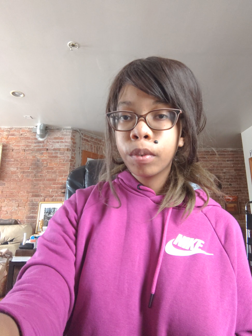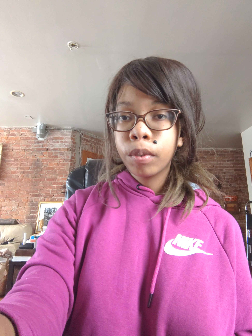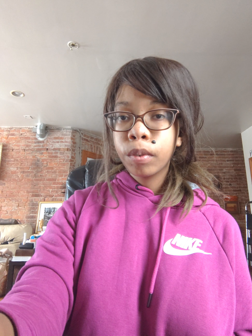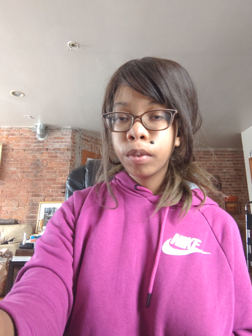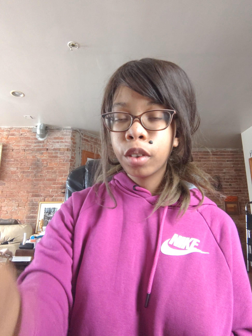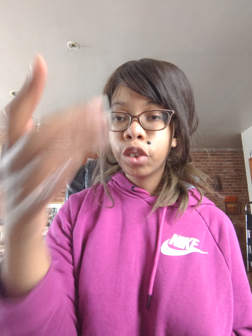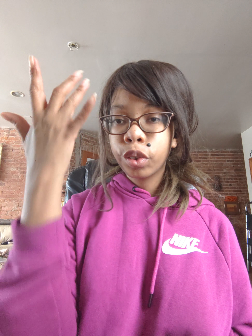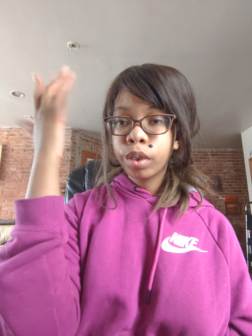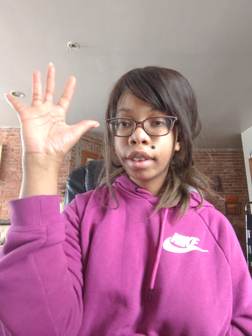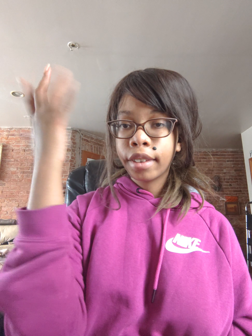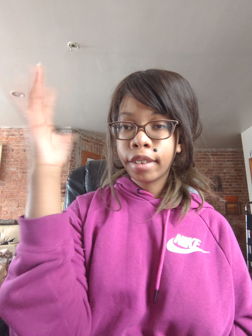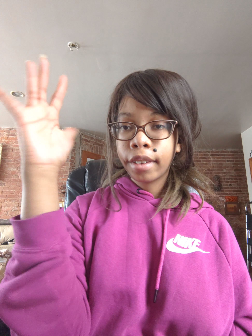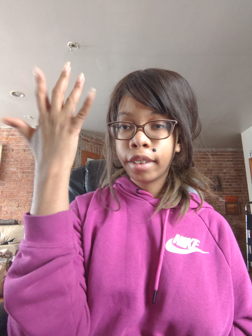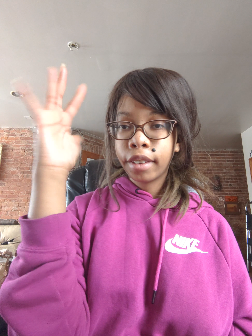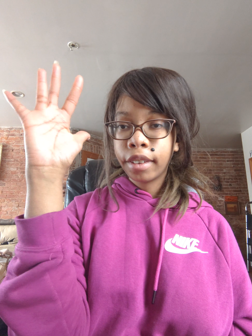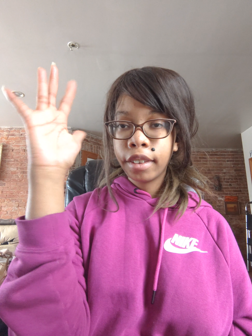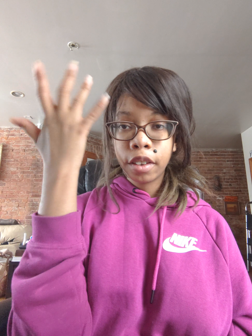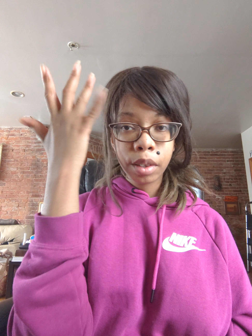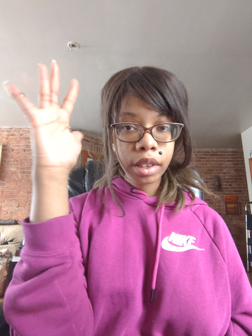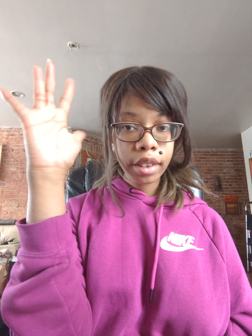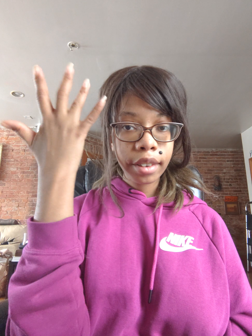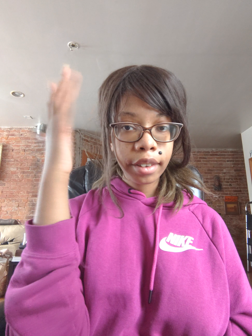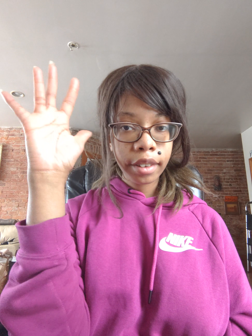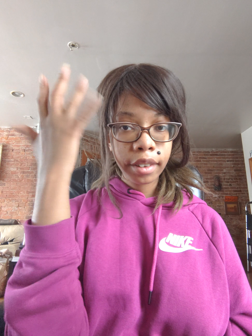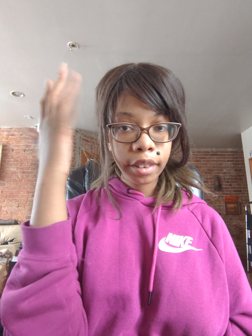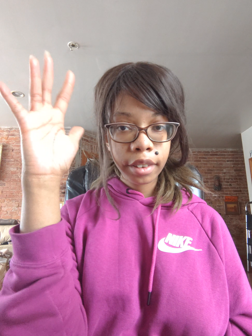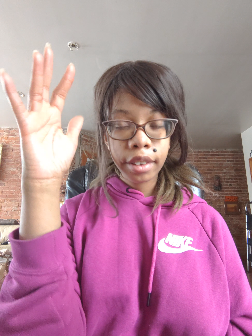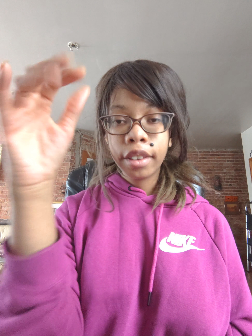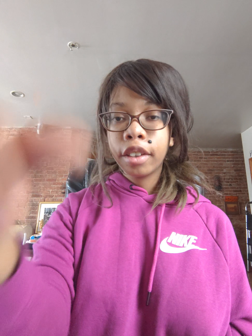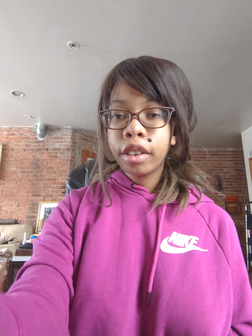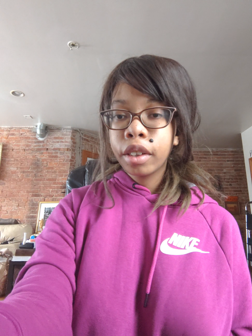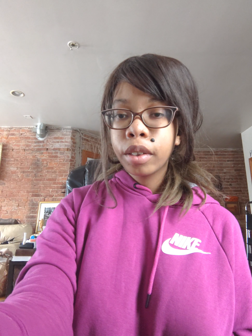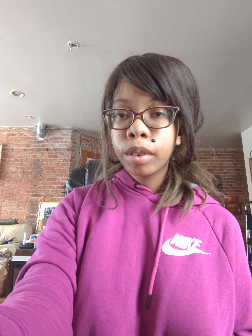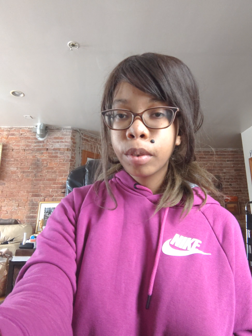tree